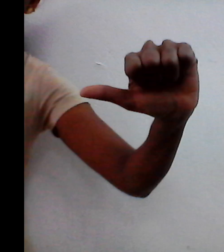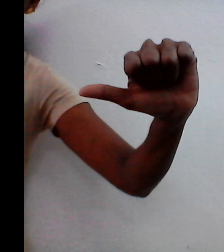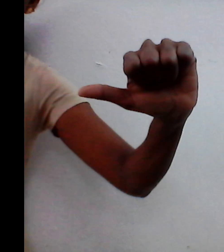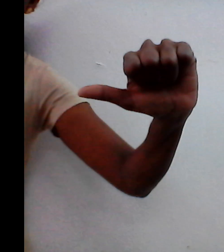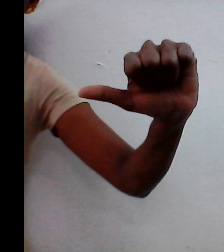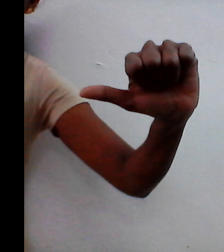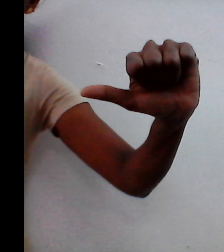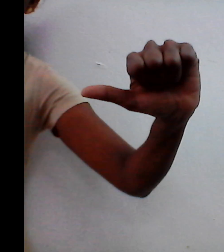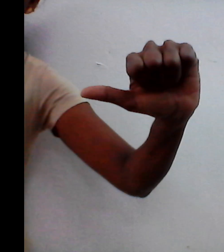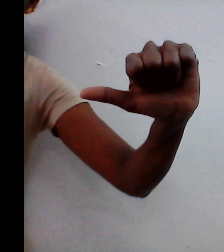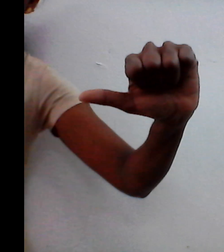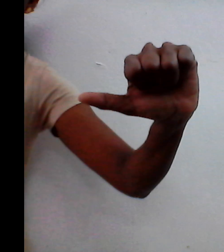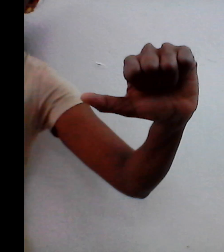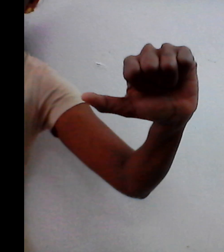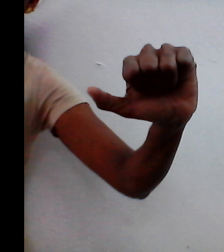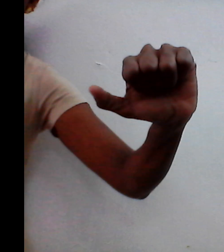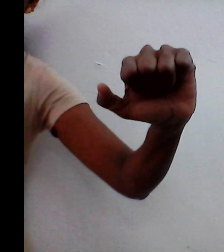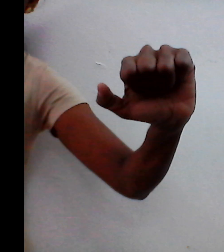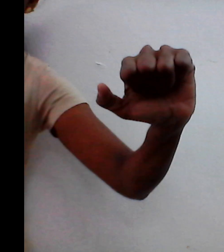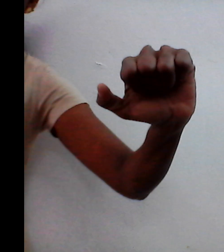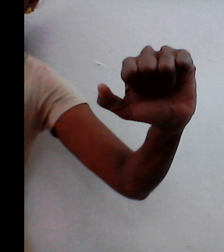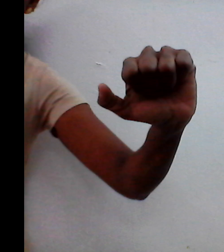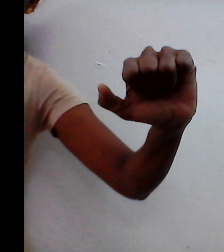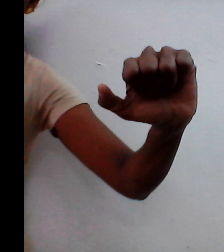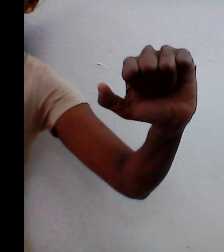ഏ